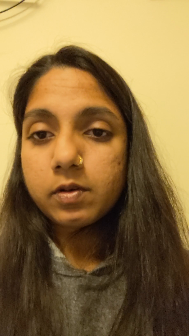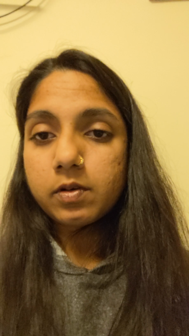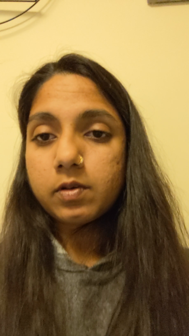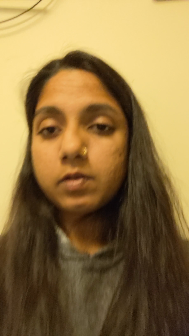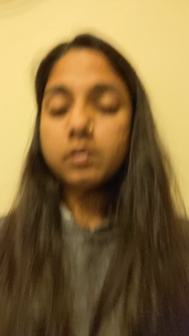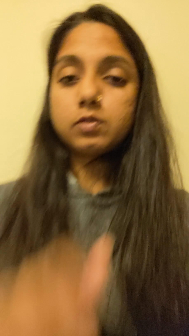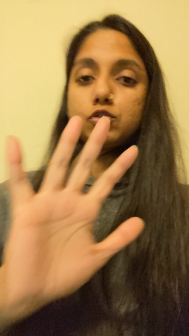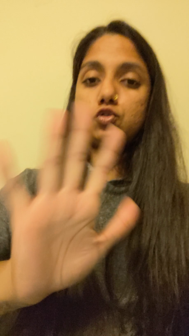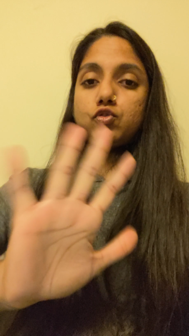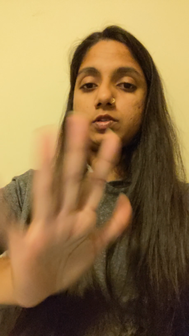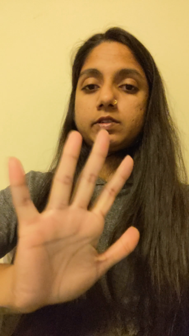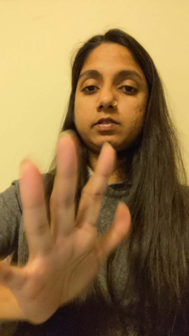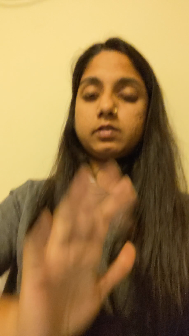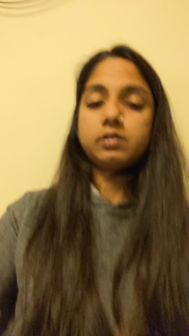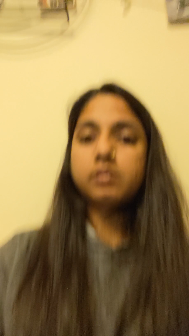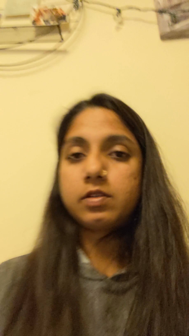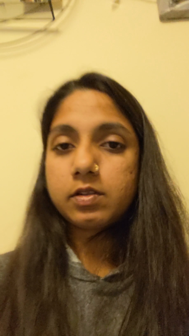cheese